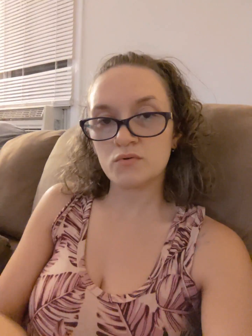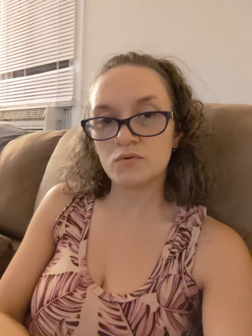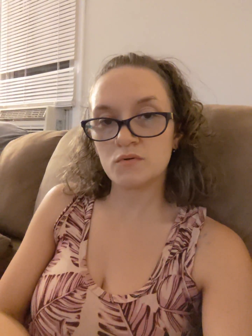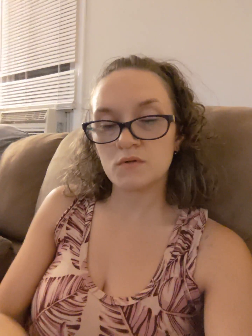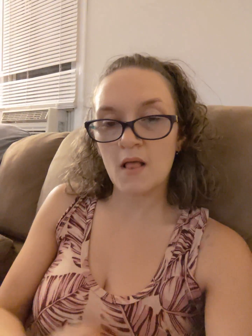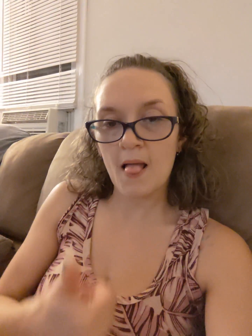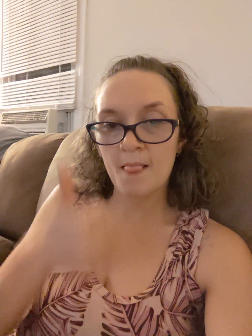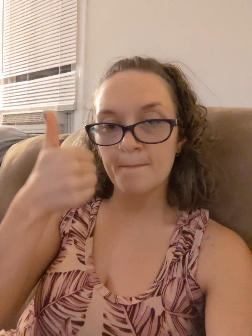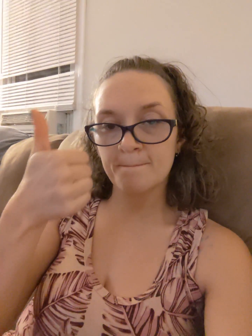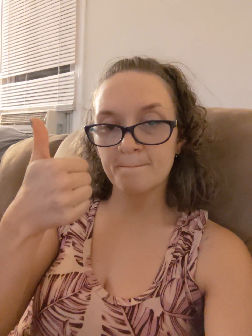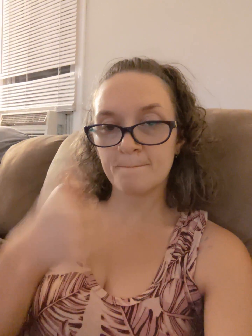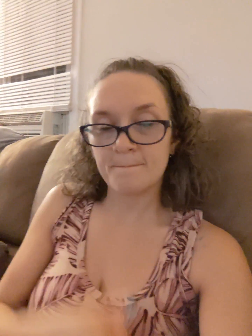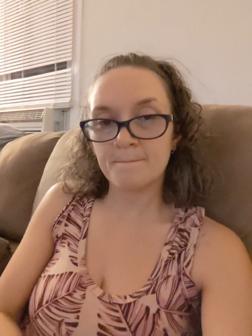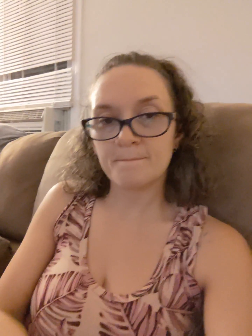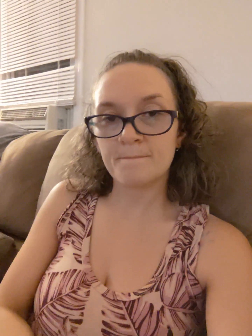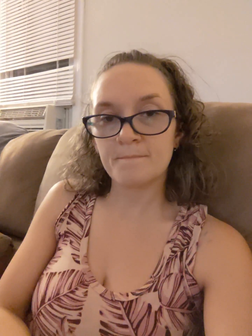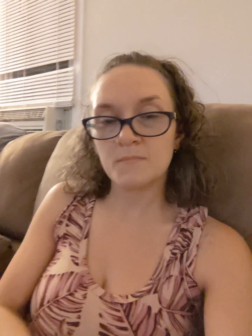help